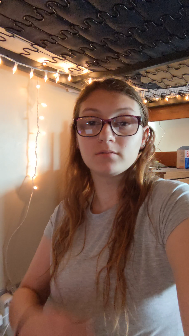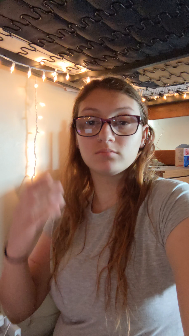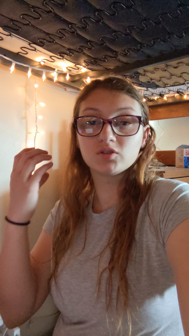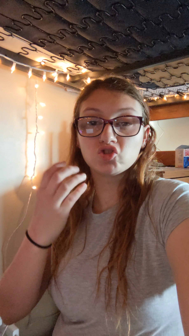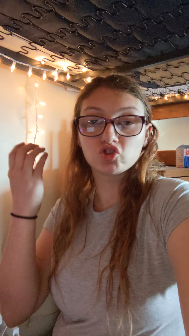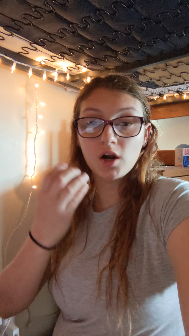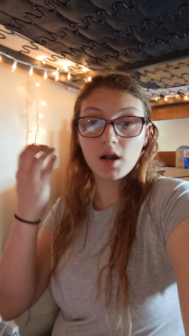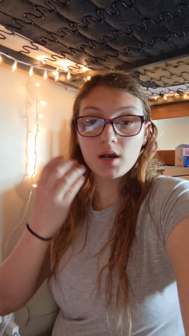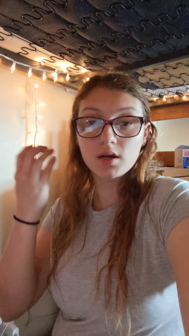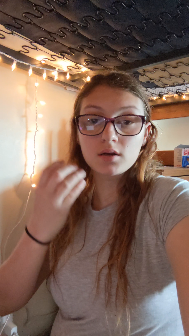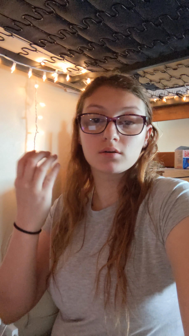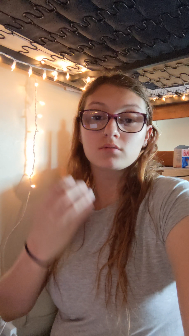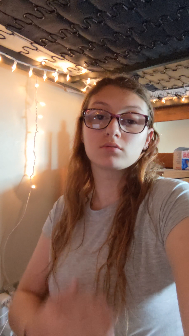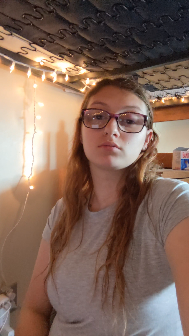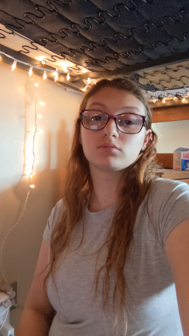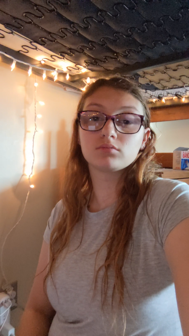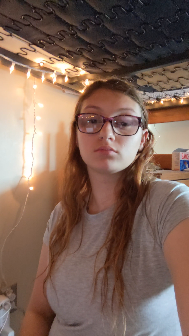shake